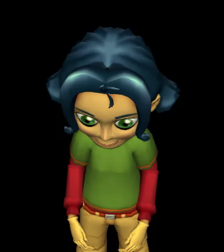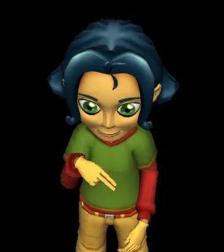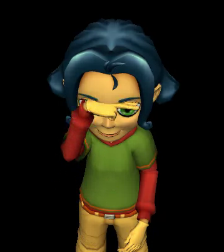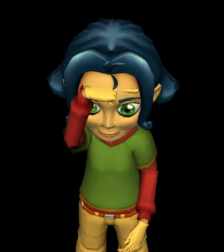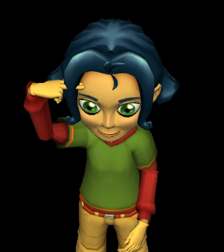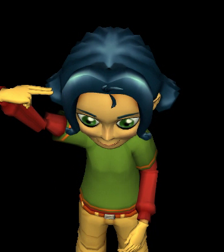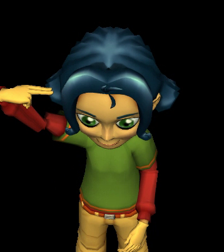أسود